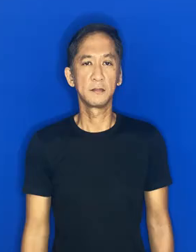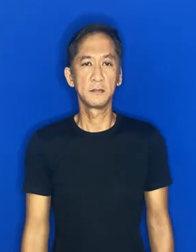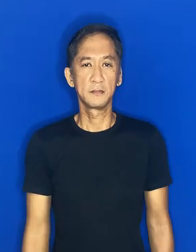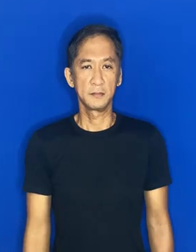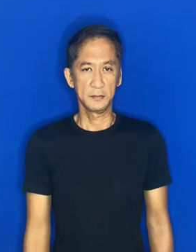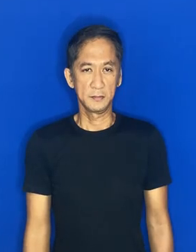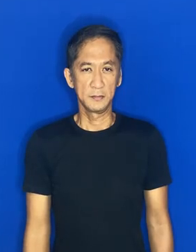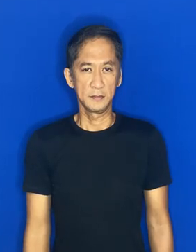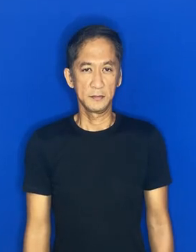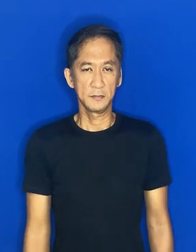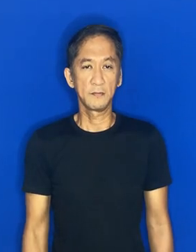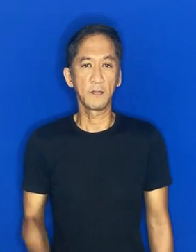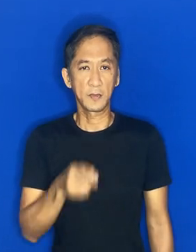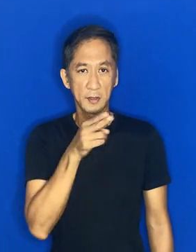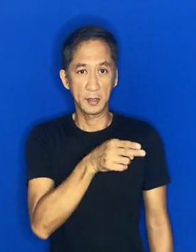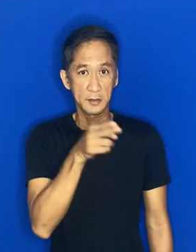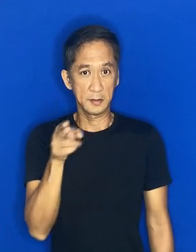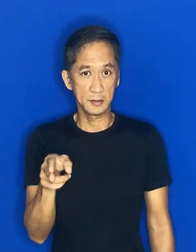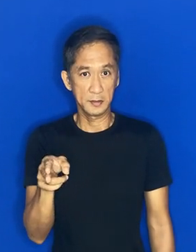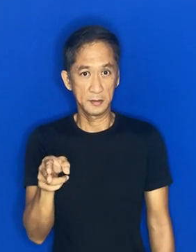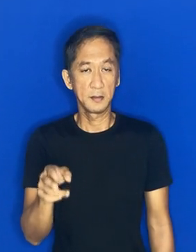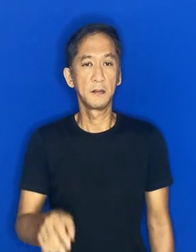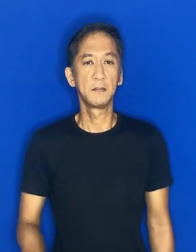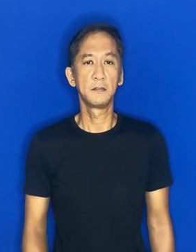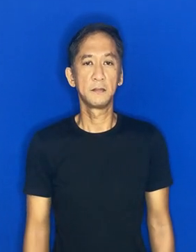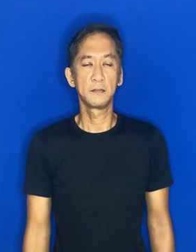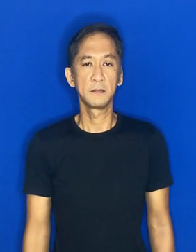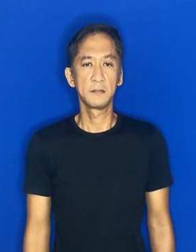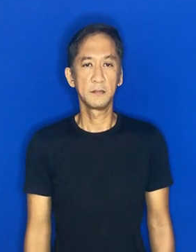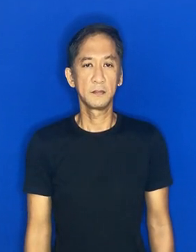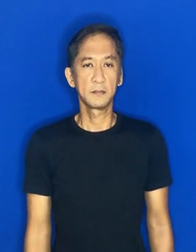hard of hearing